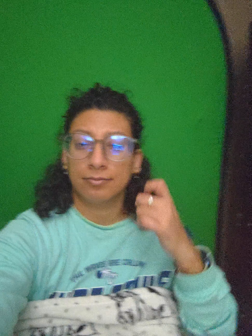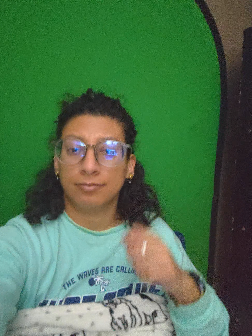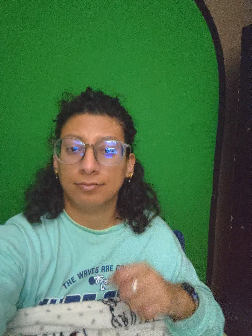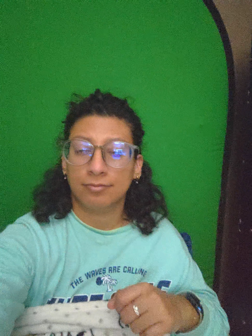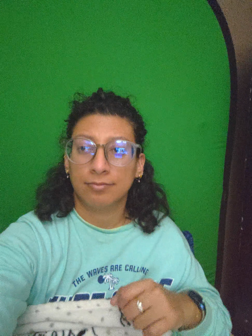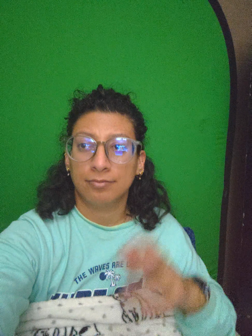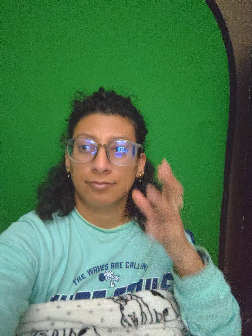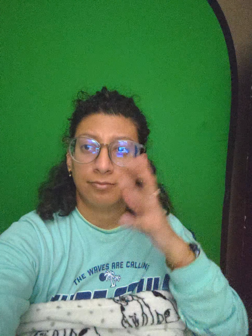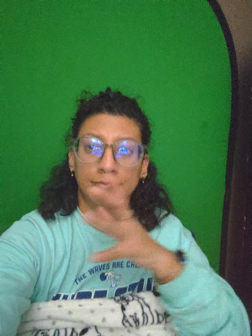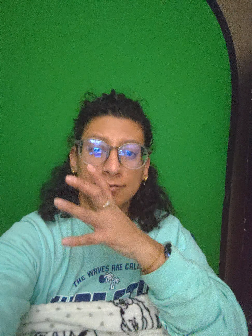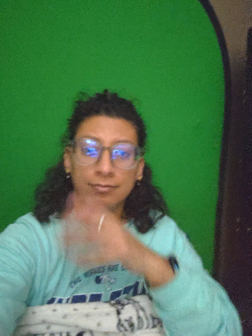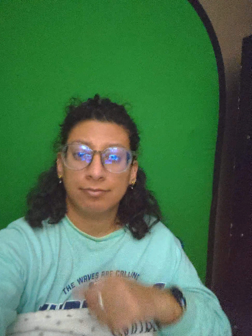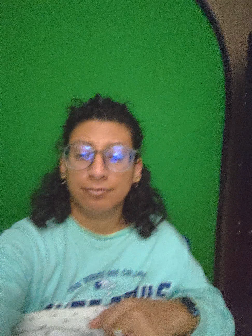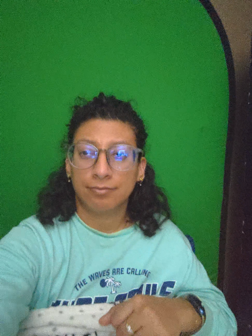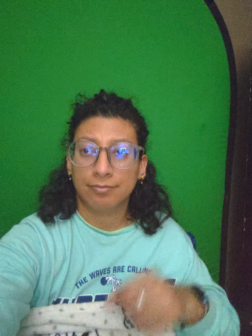farm